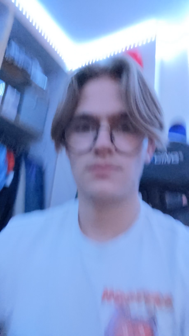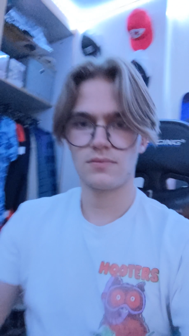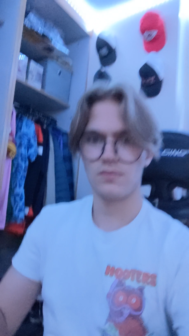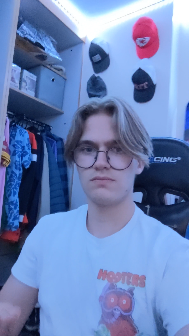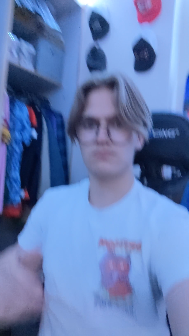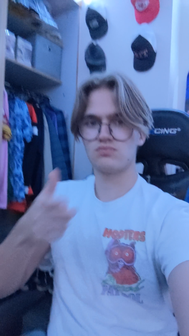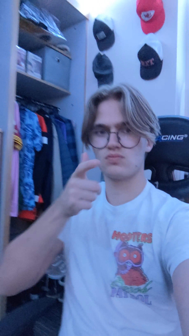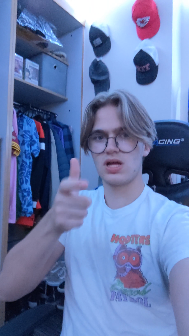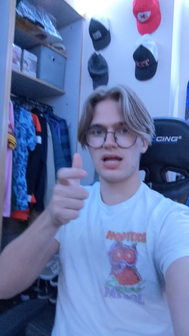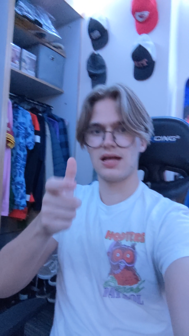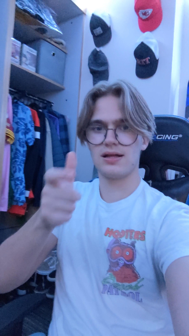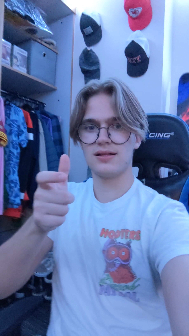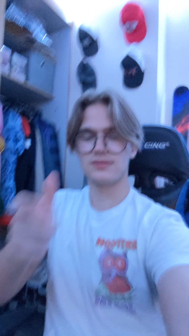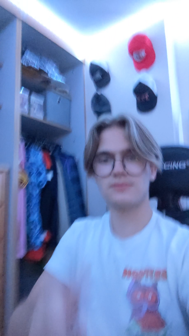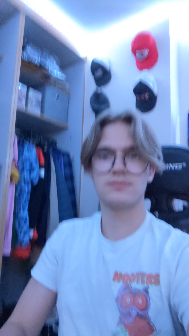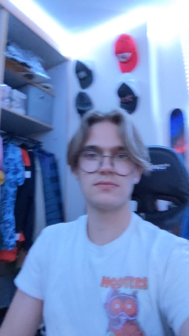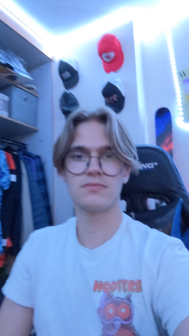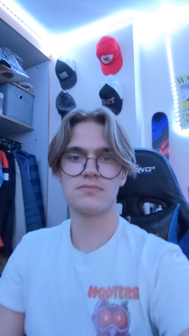run